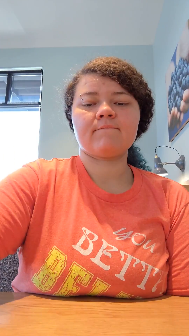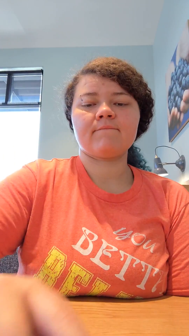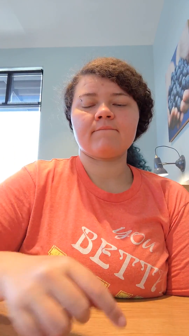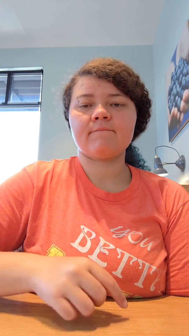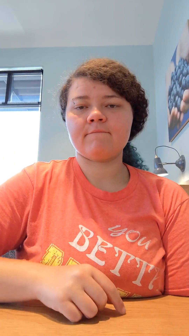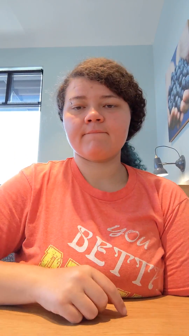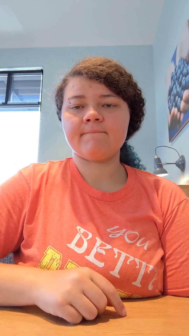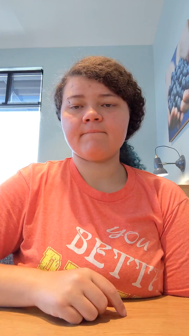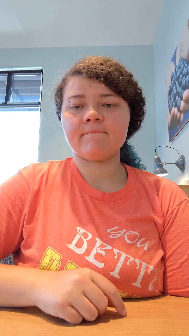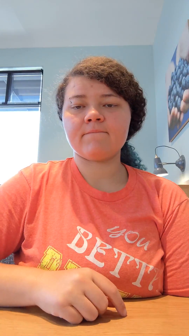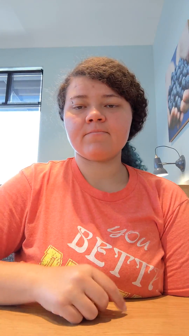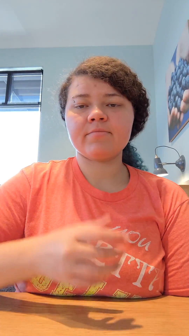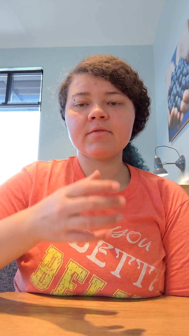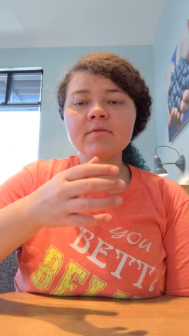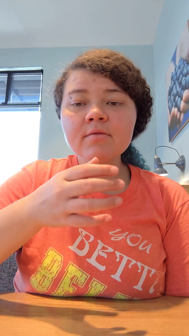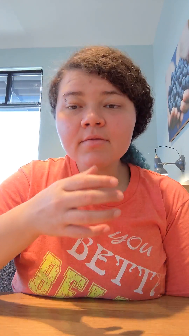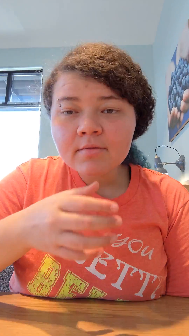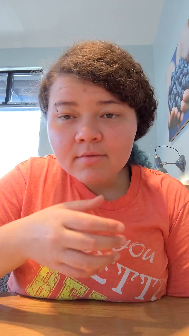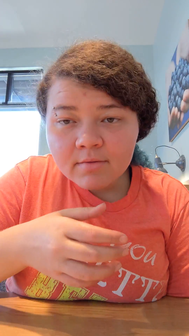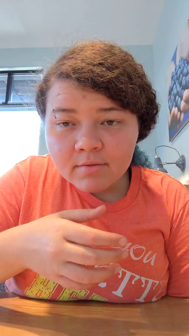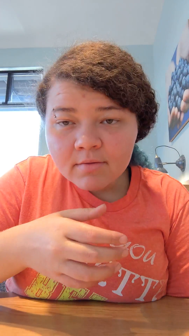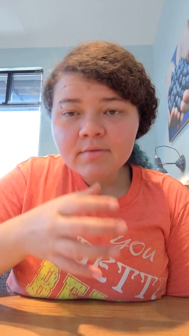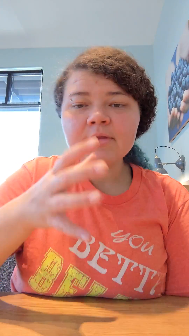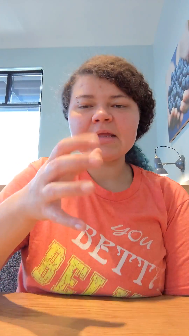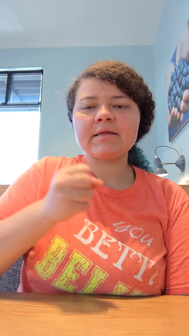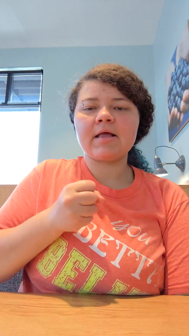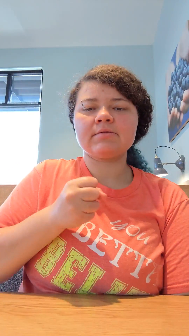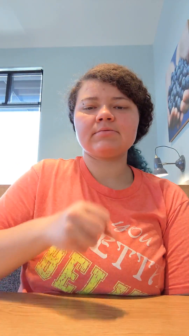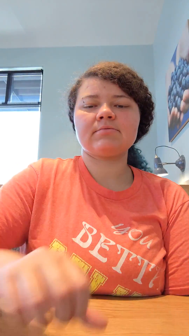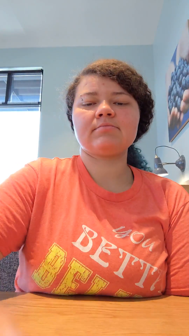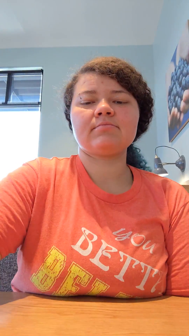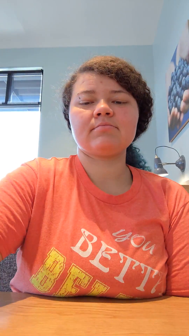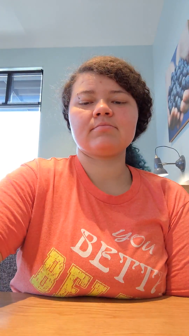get